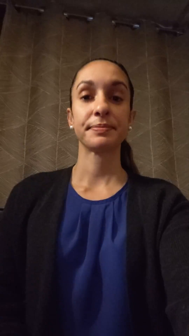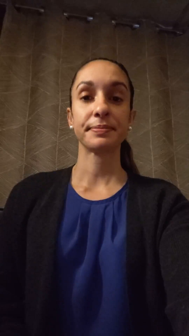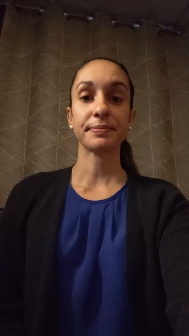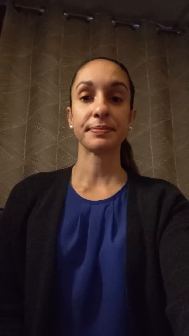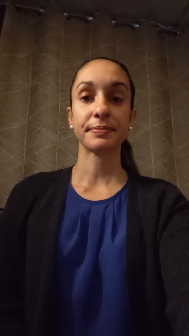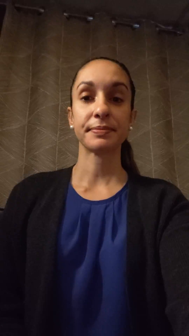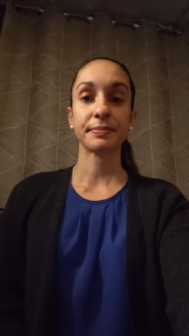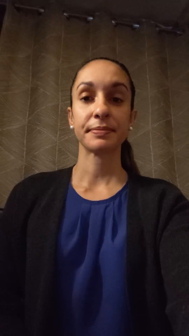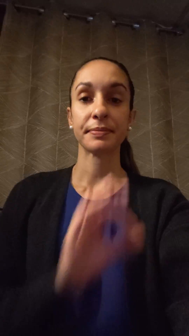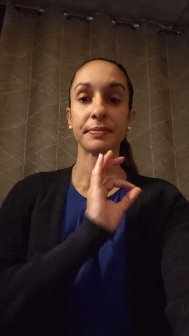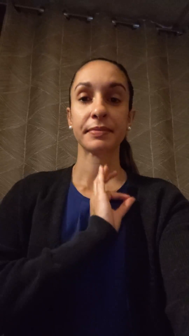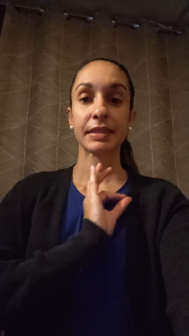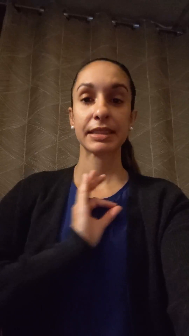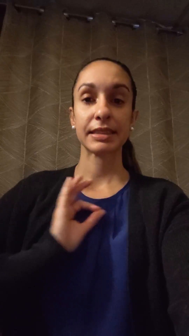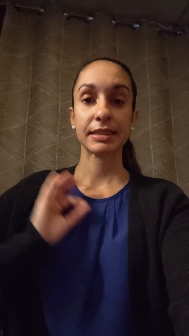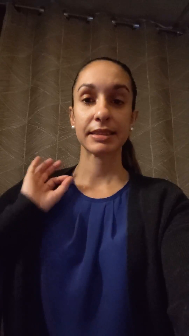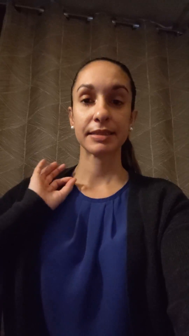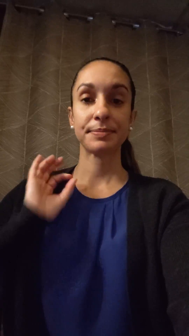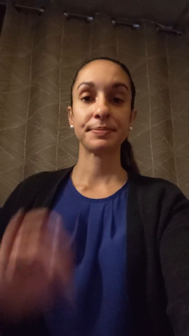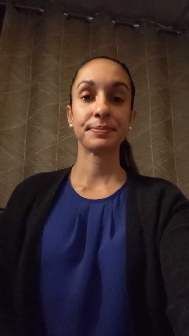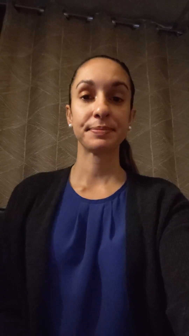beads